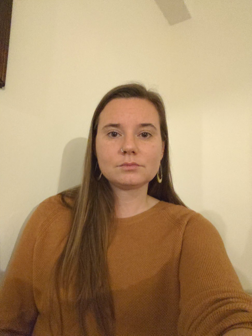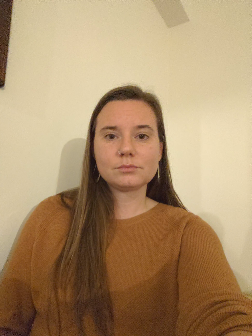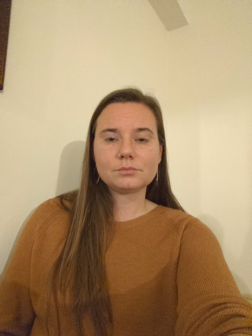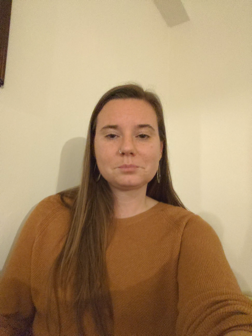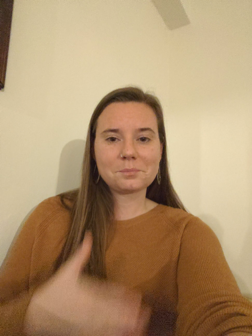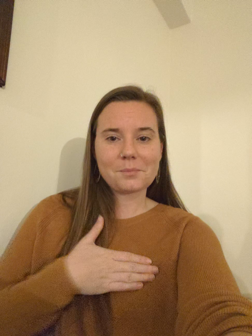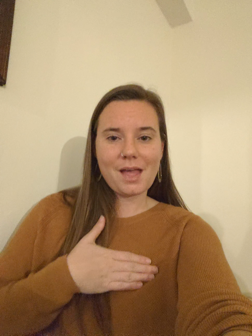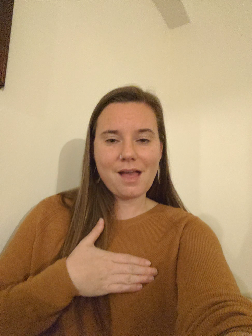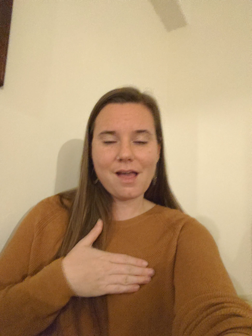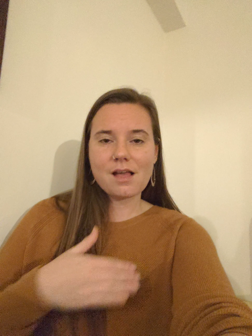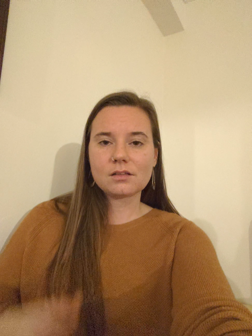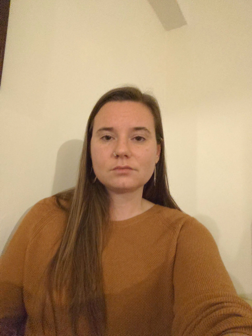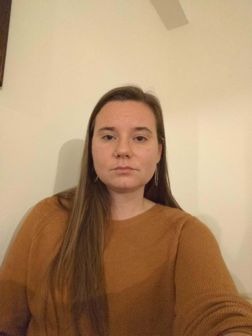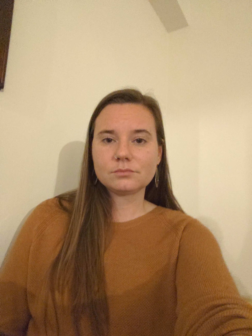my